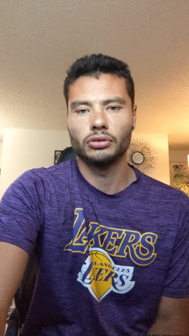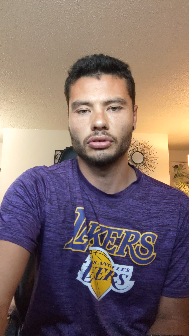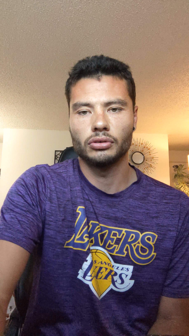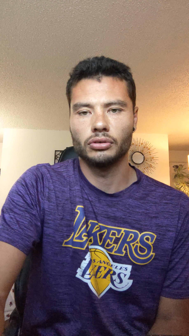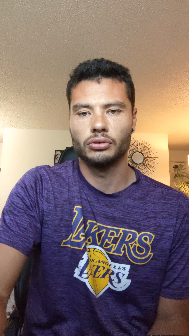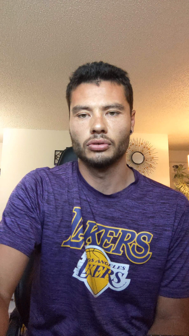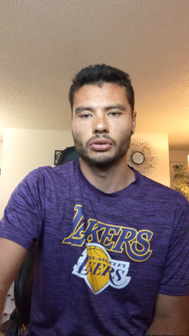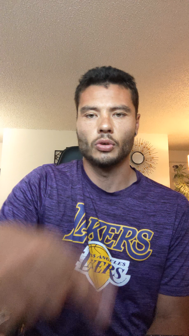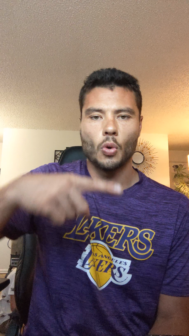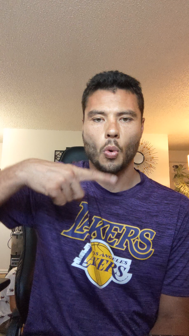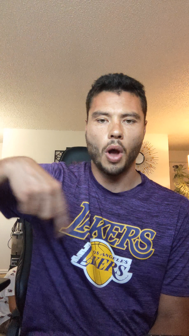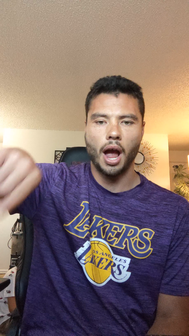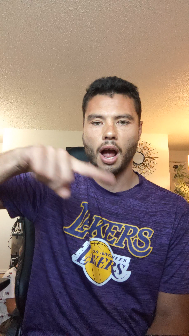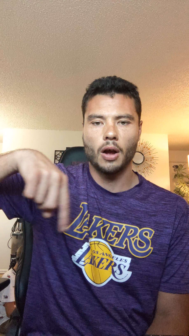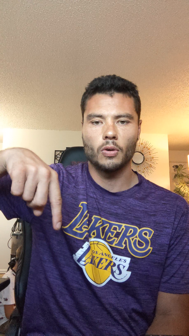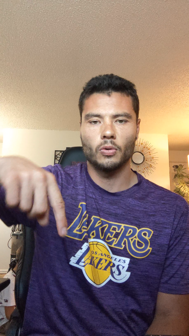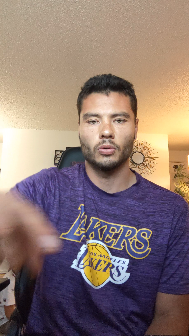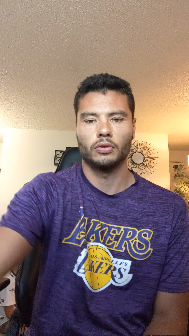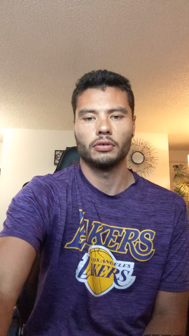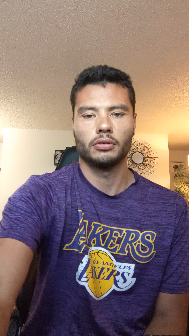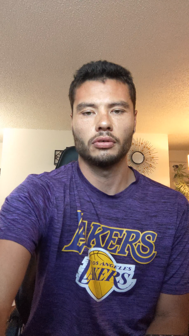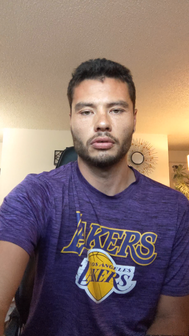around